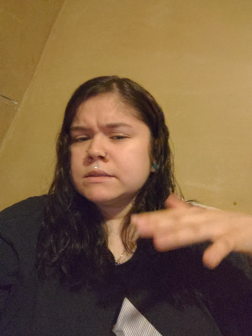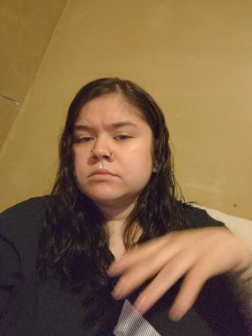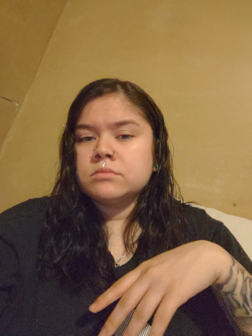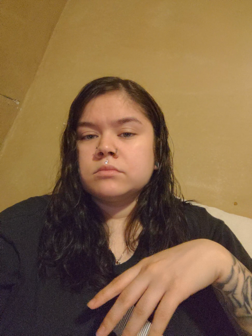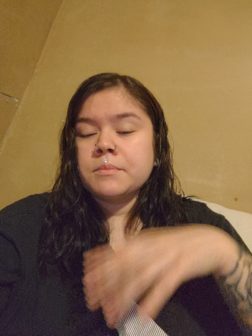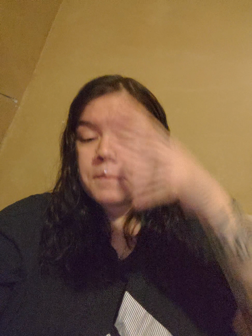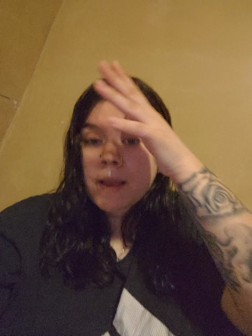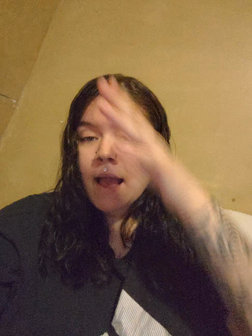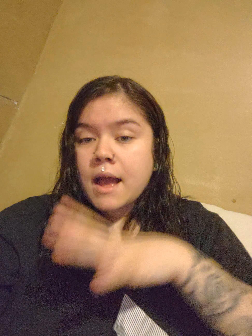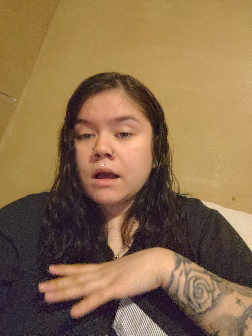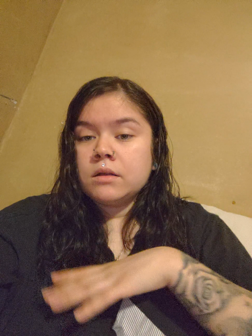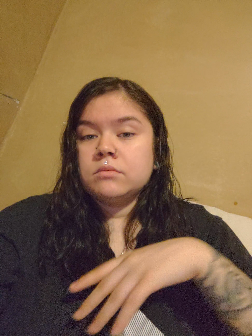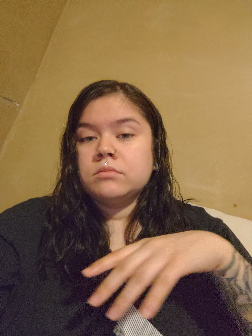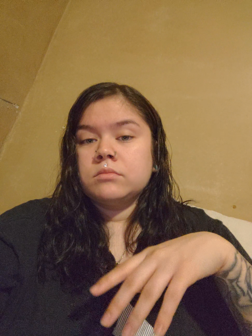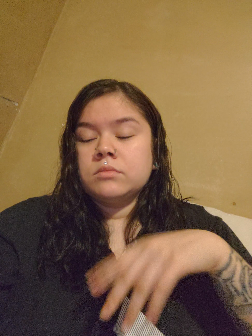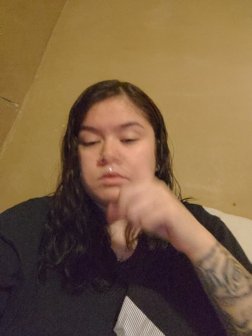man